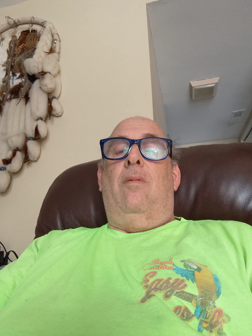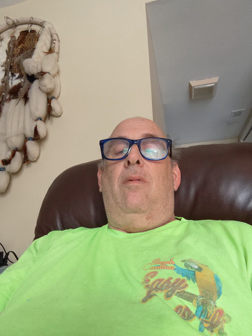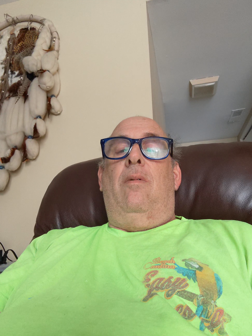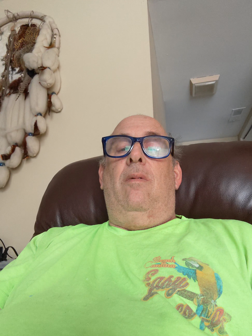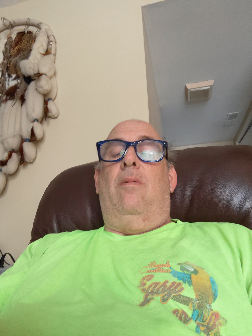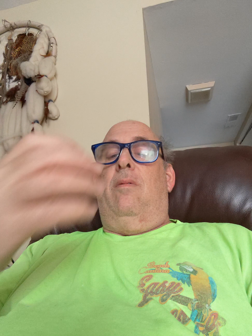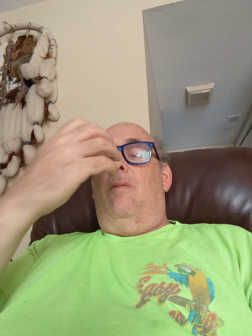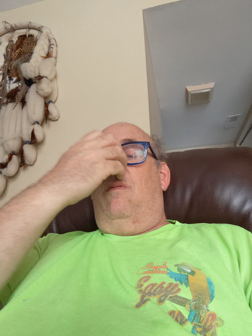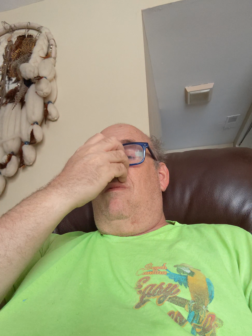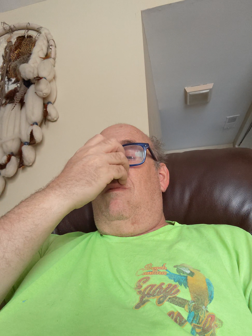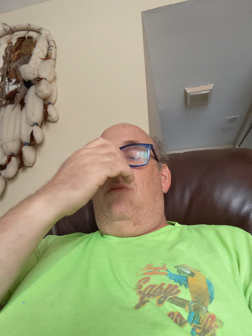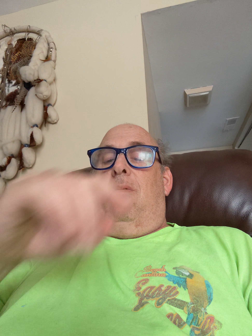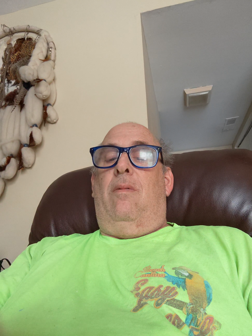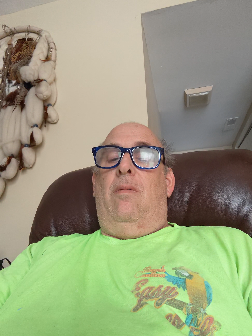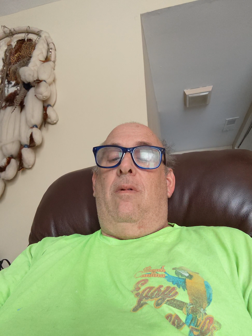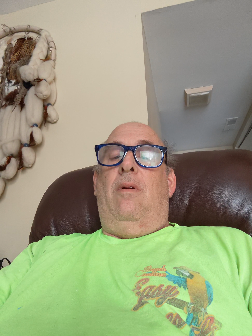clown